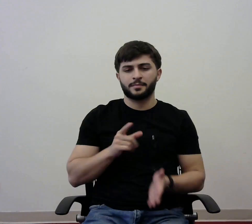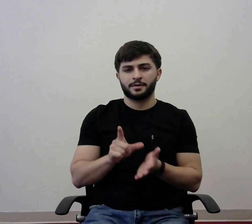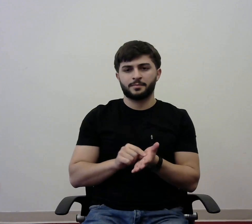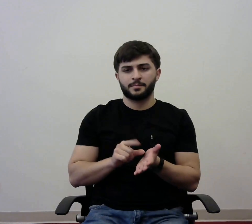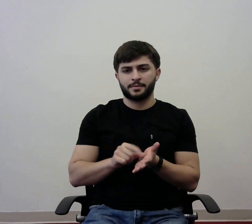pensiya